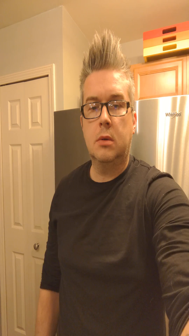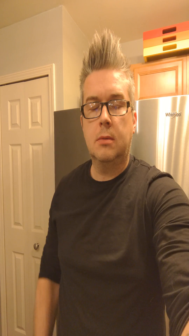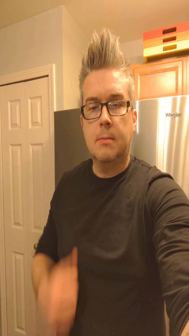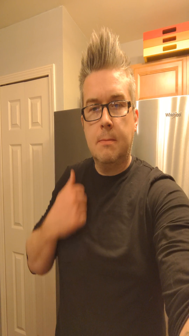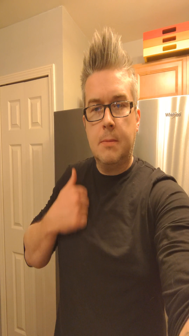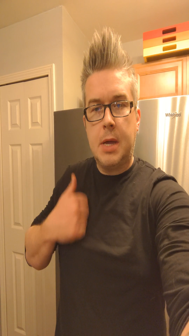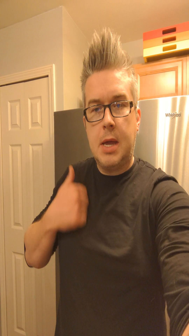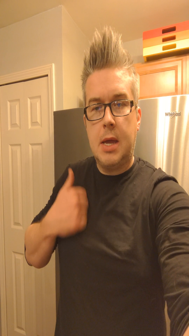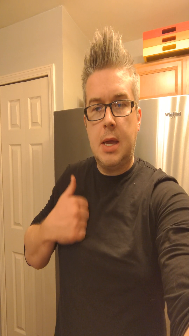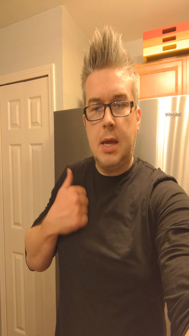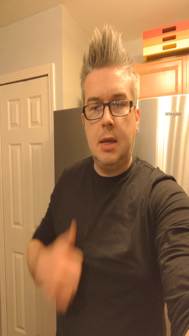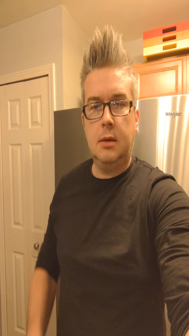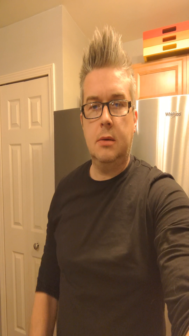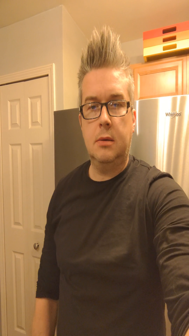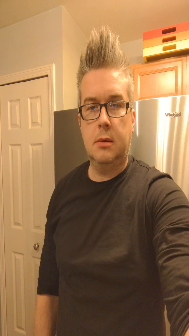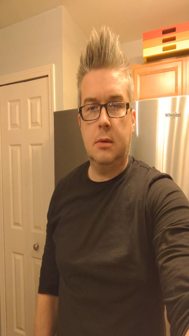bath